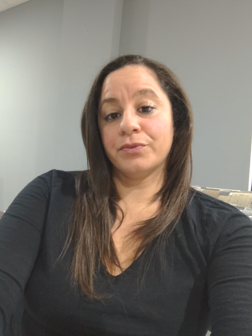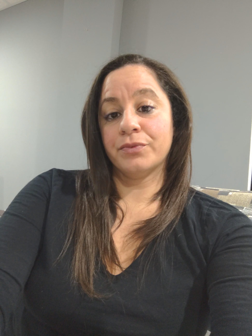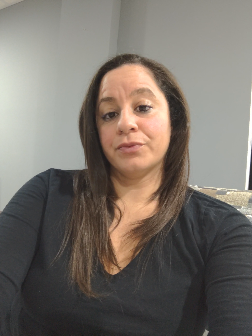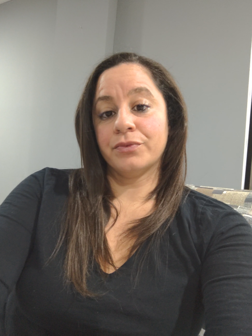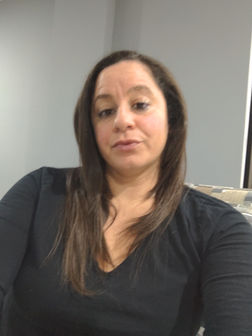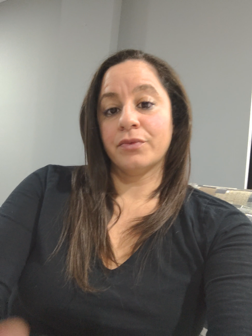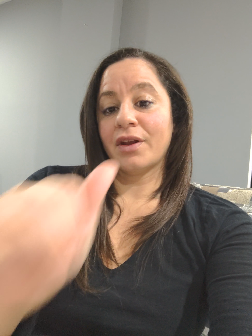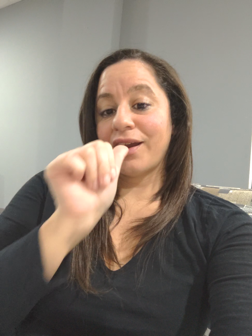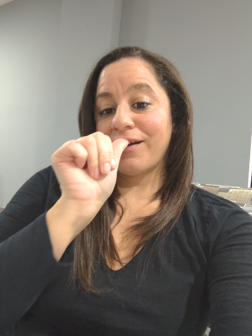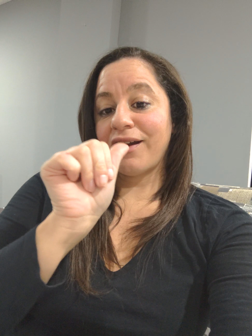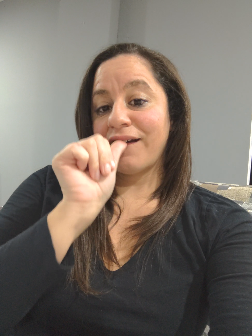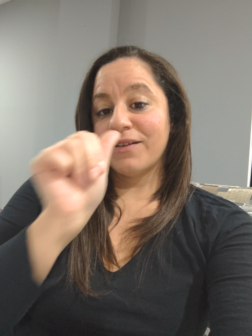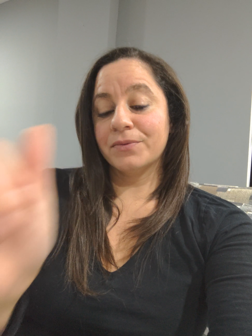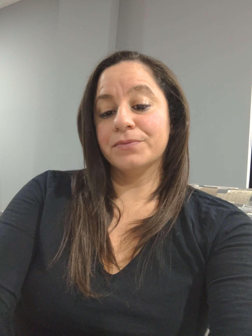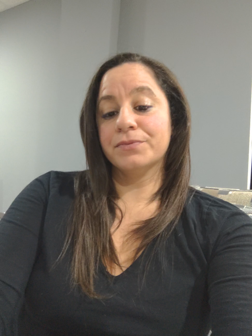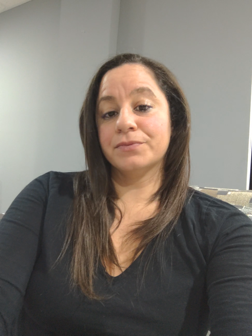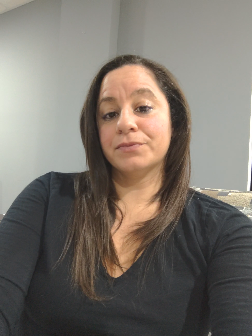nuts